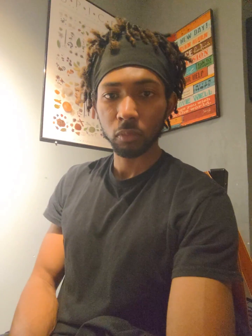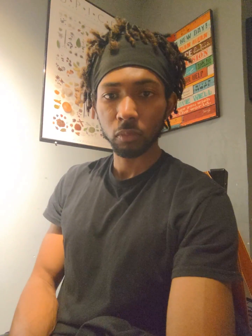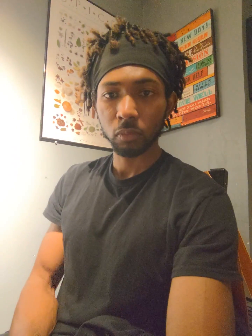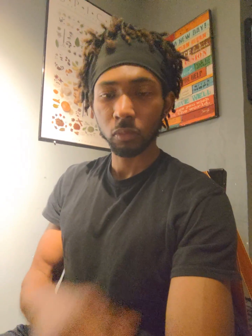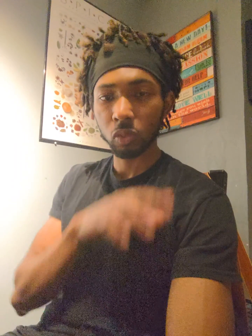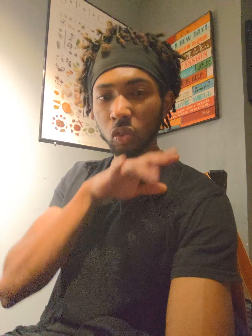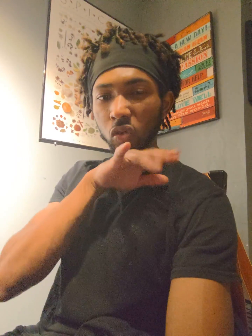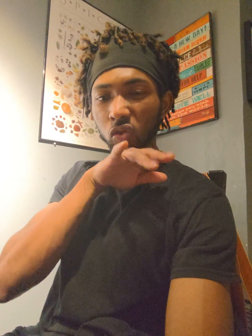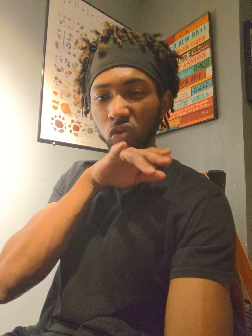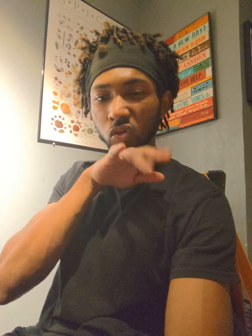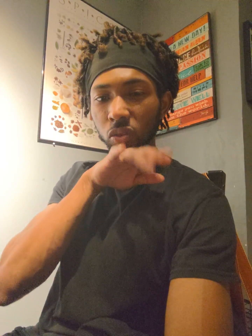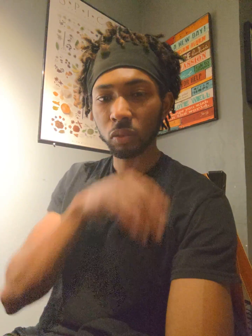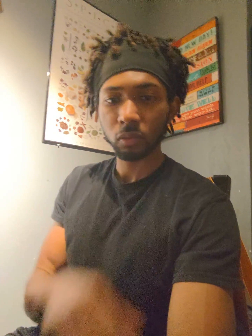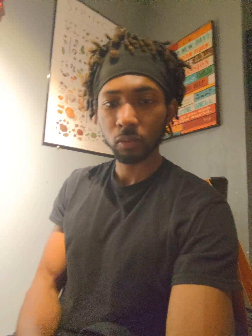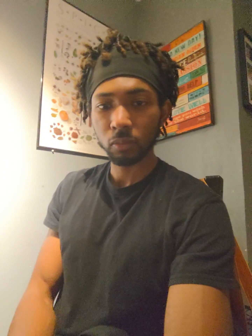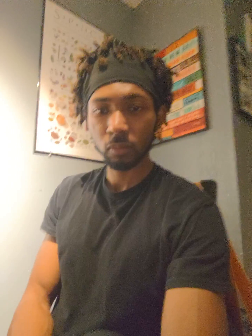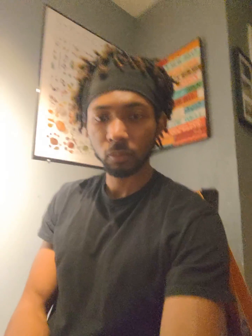naughty